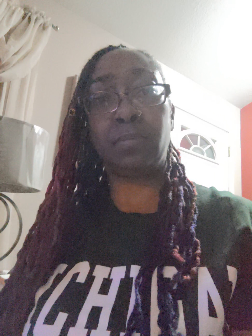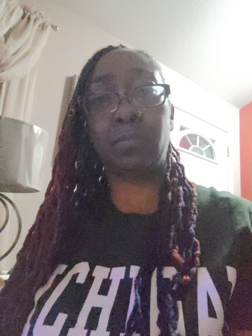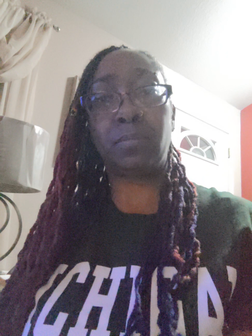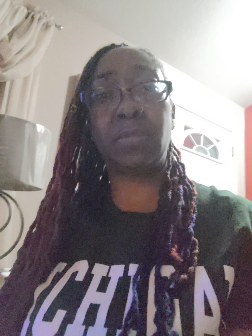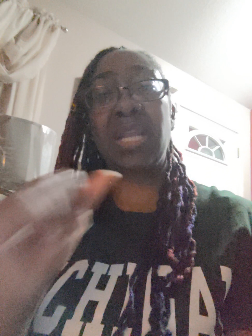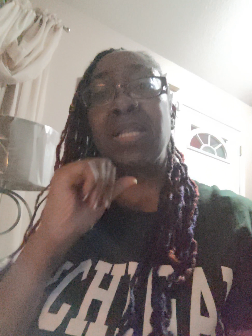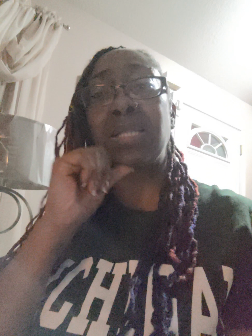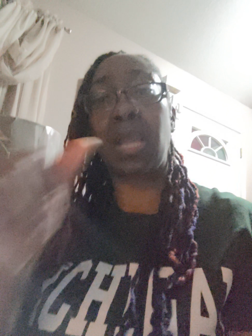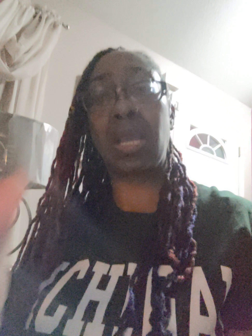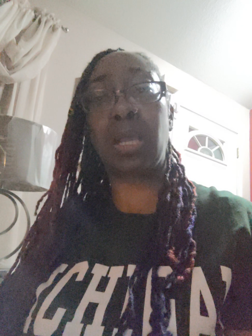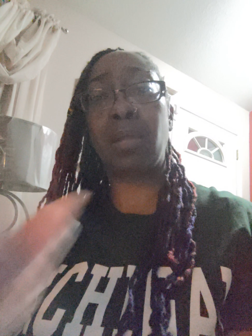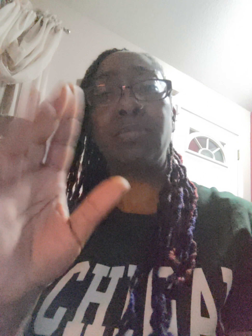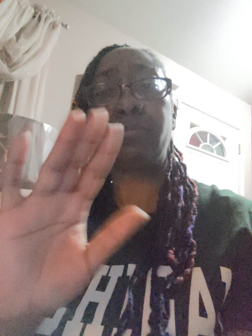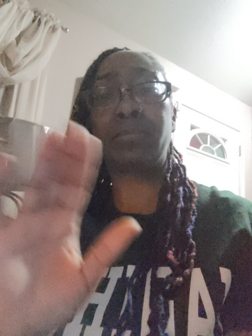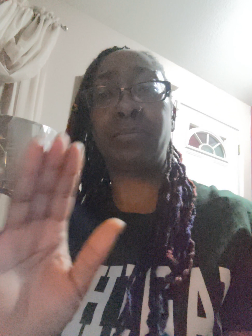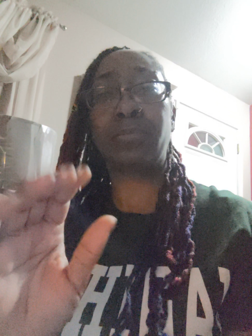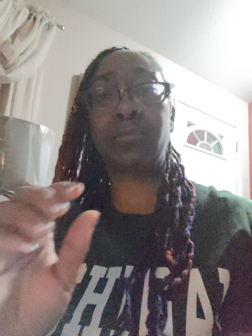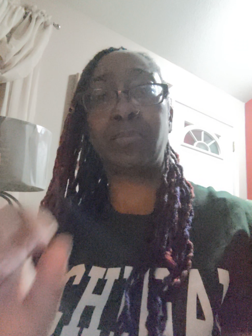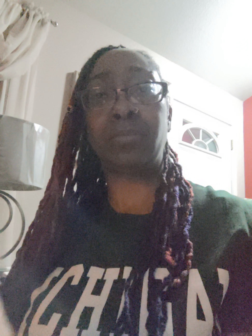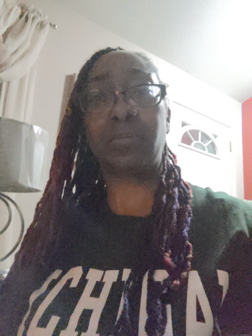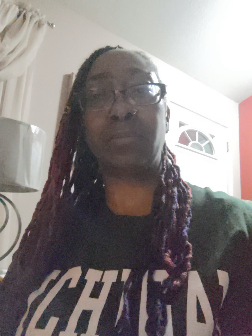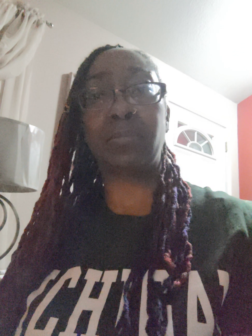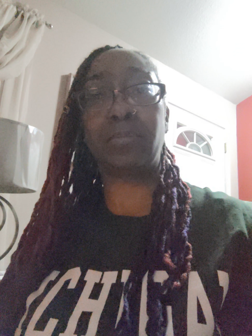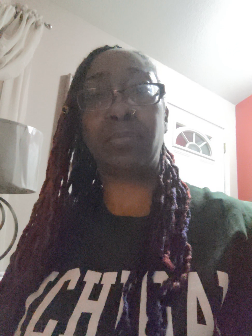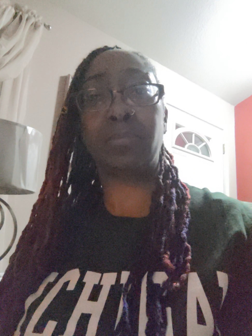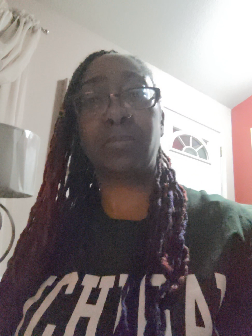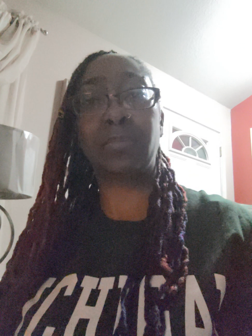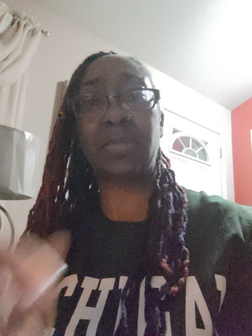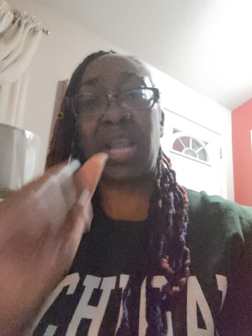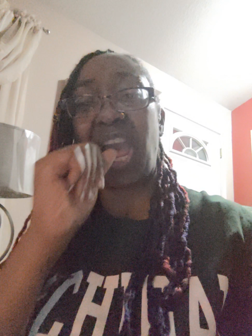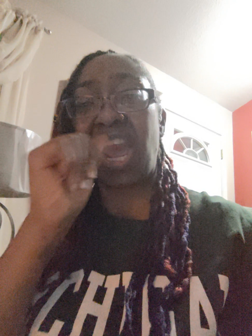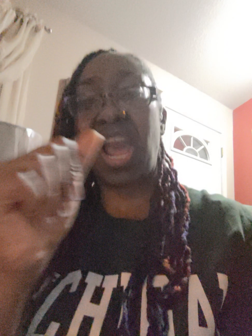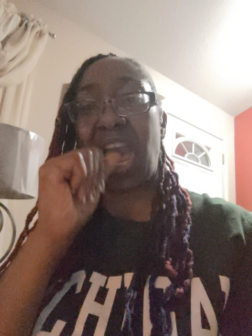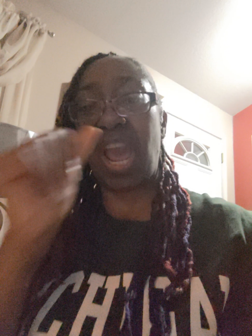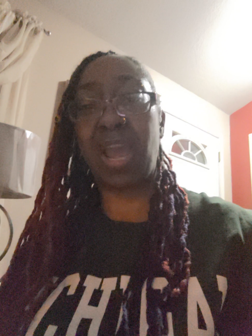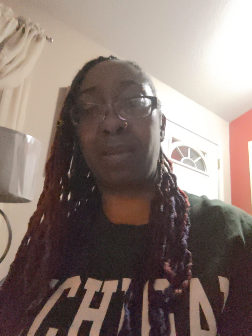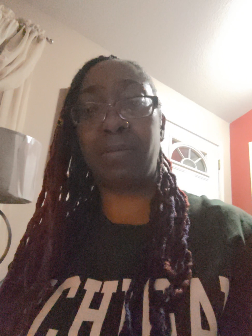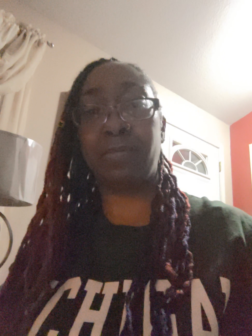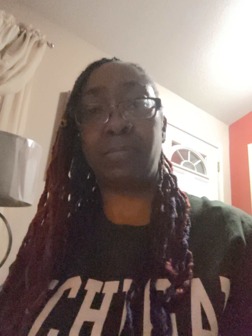nuts